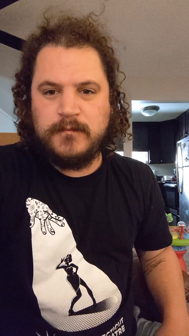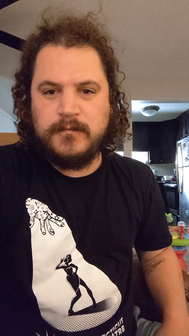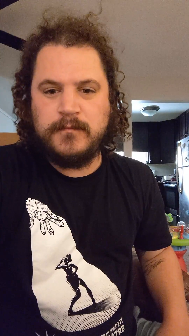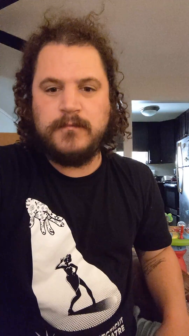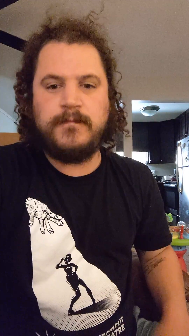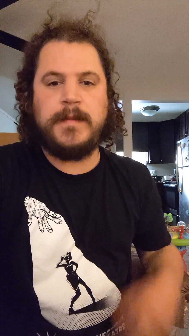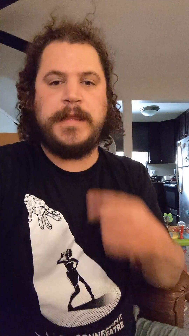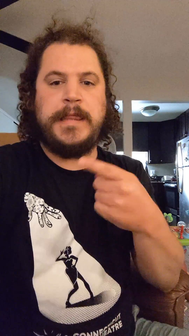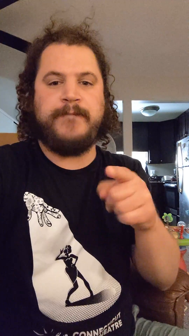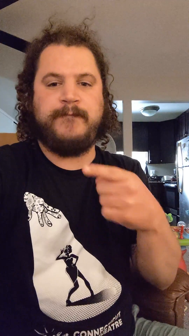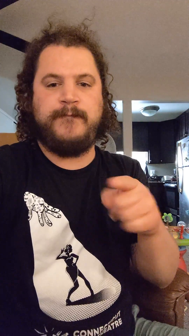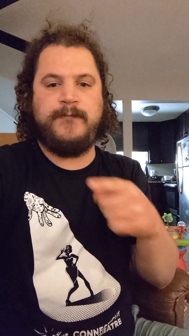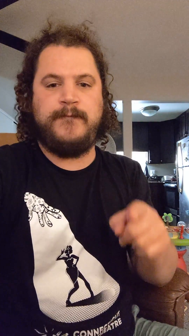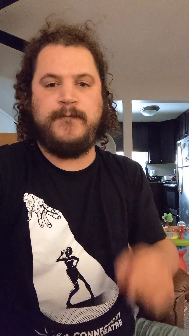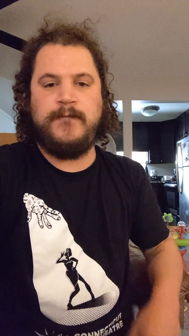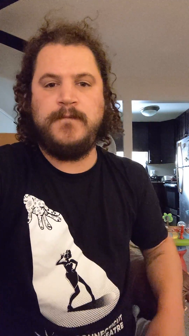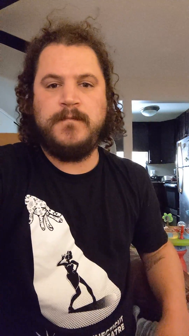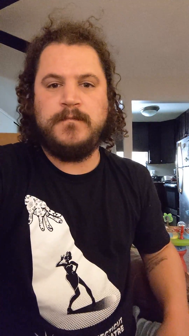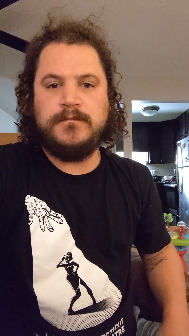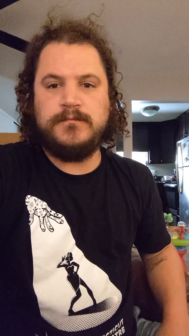knife